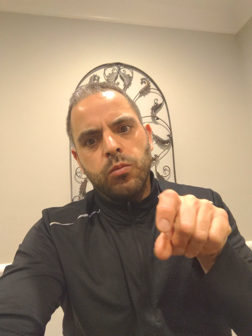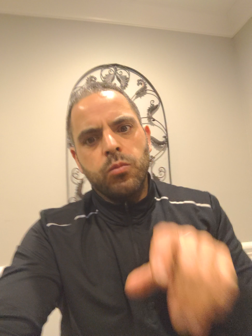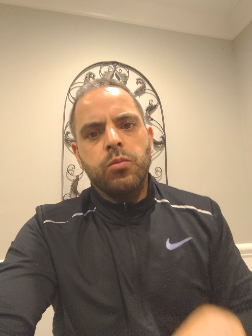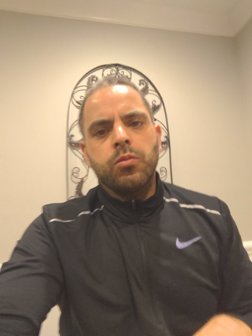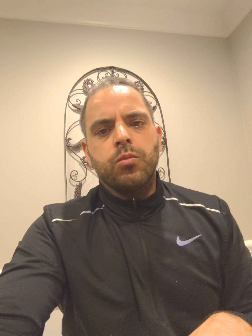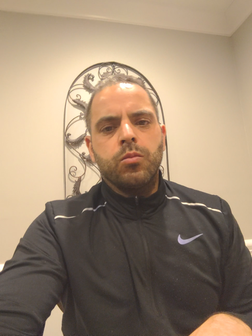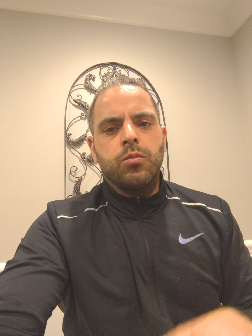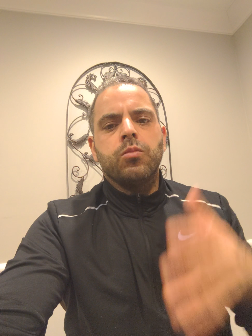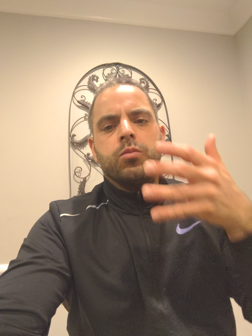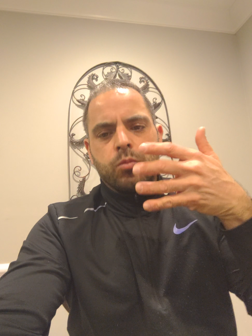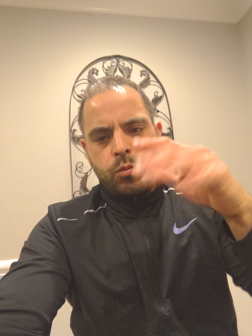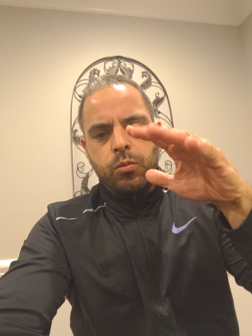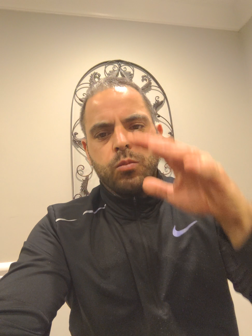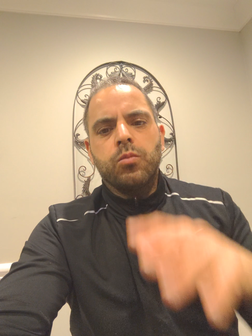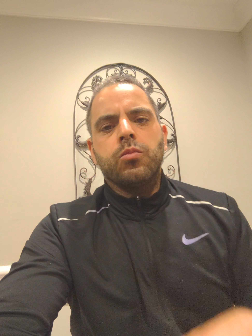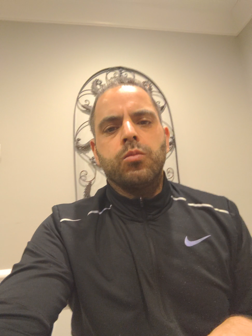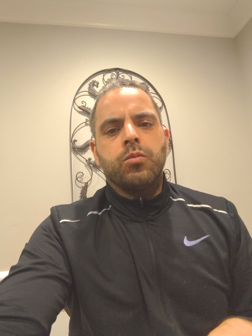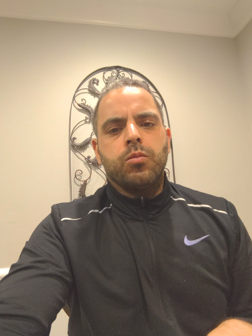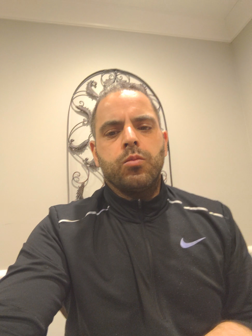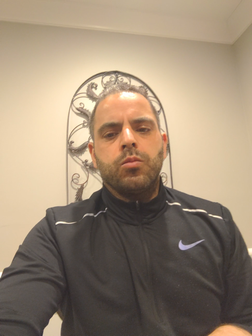after